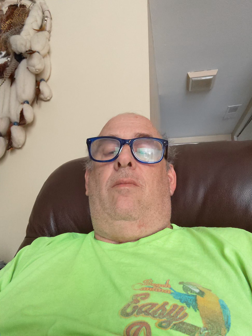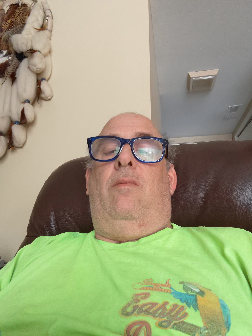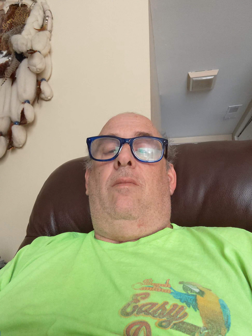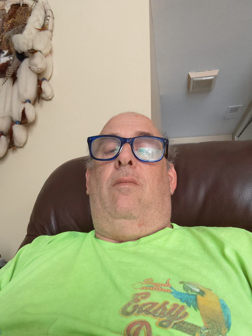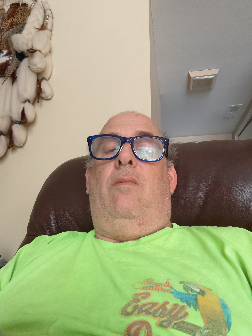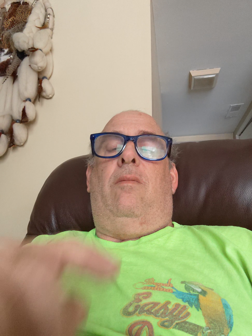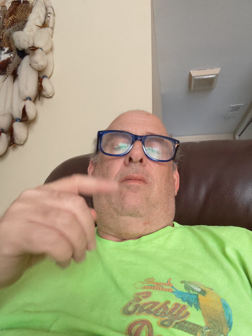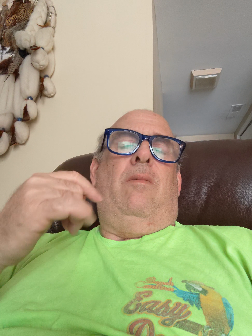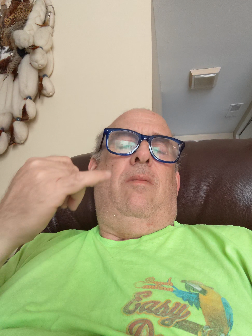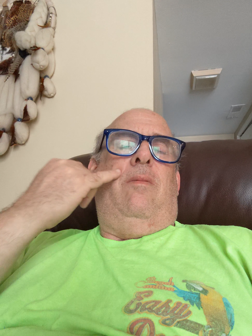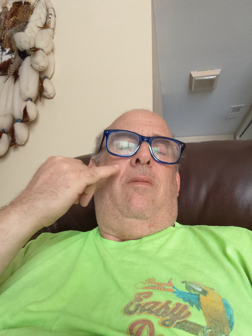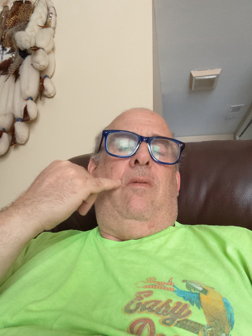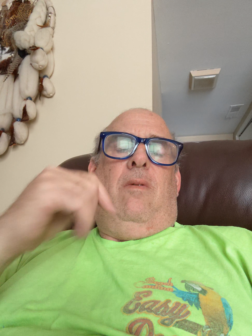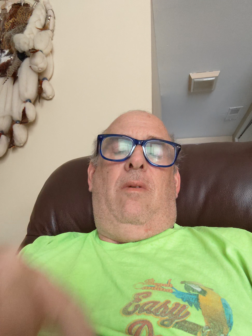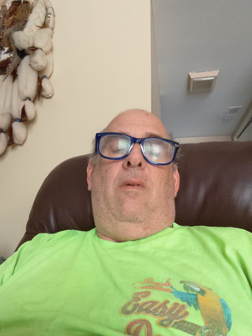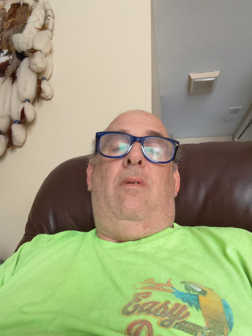if